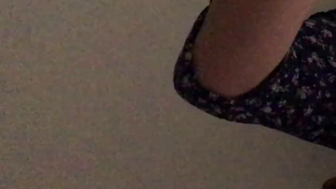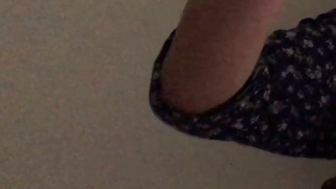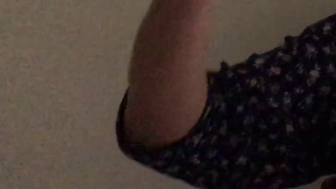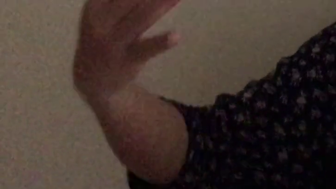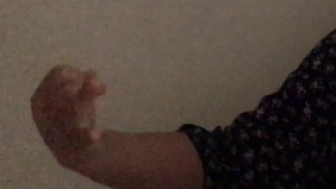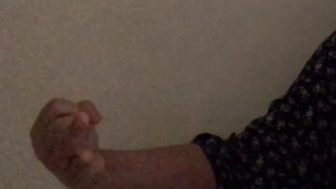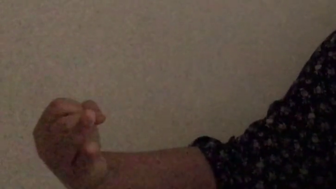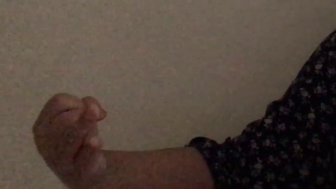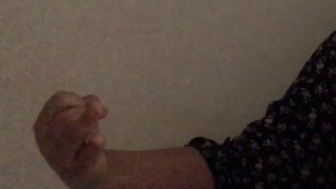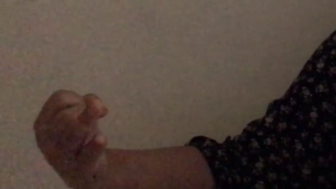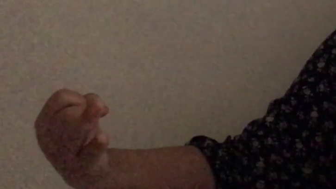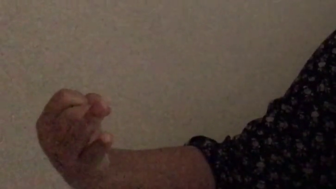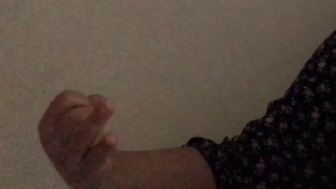औ